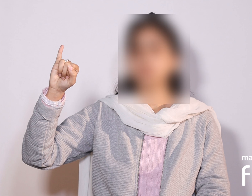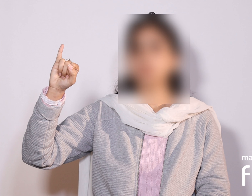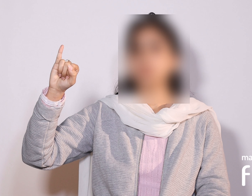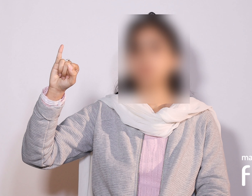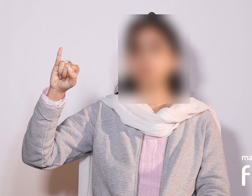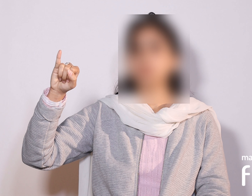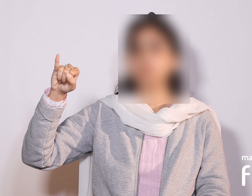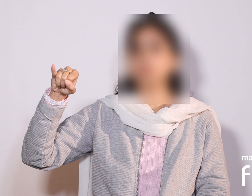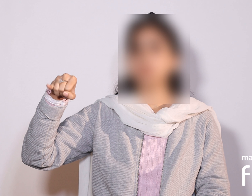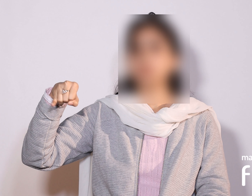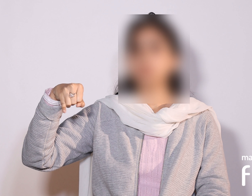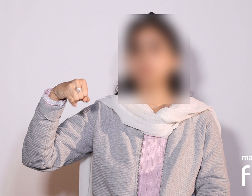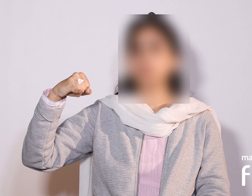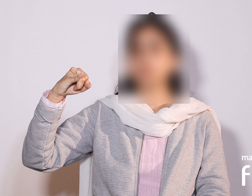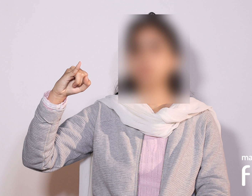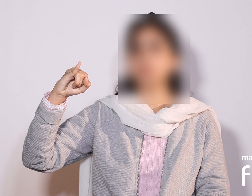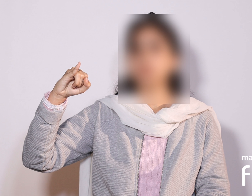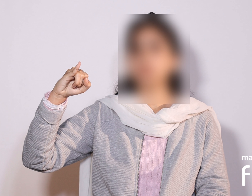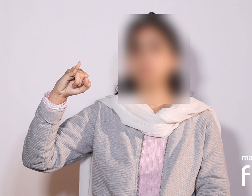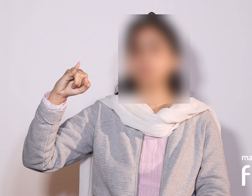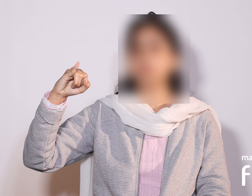ج